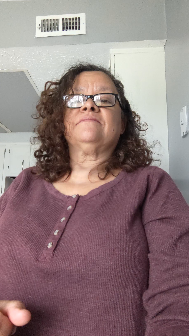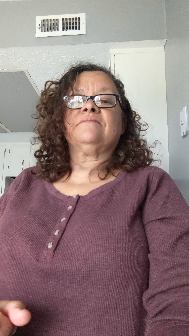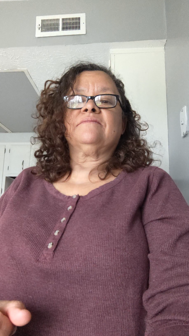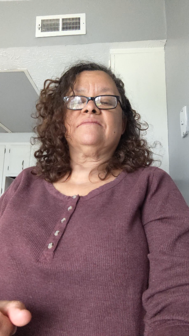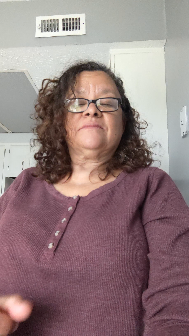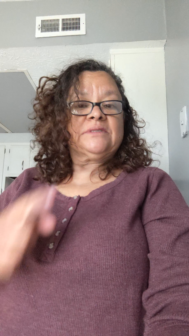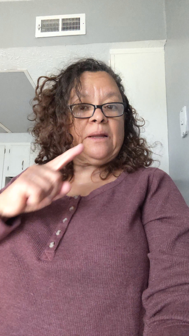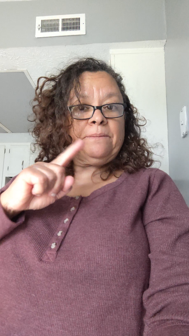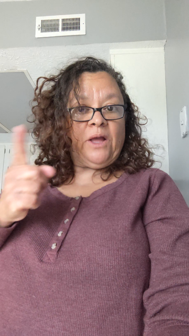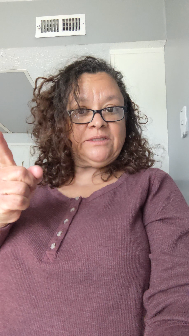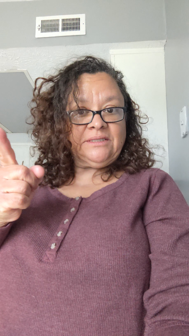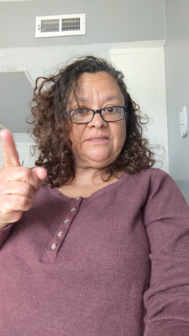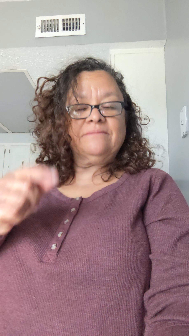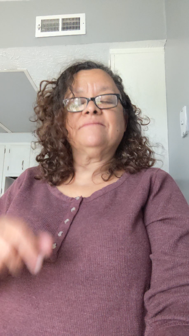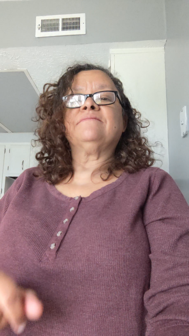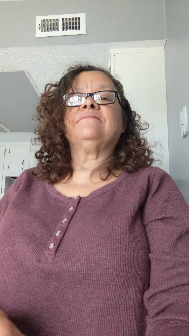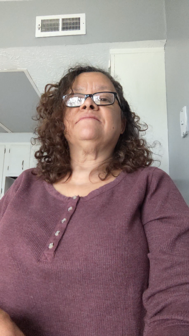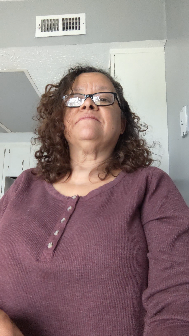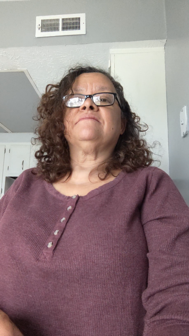but